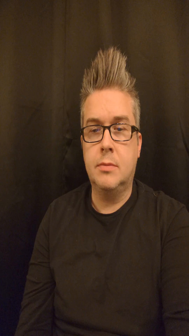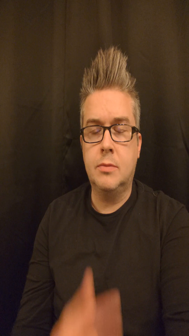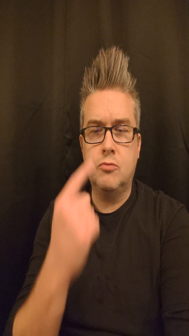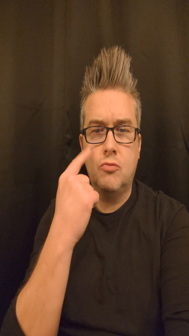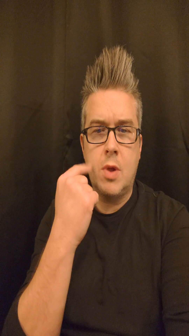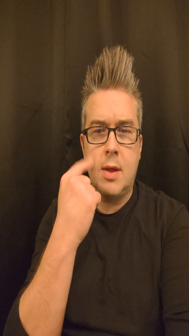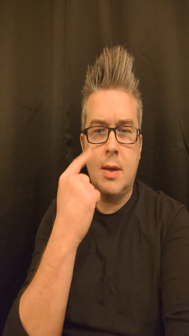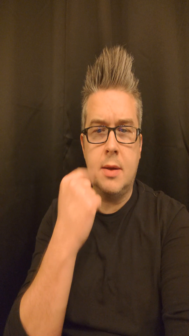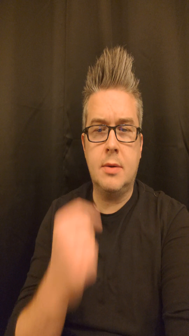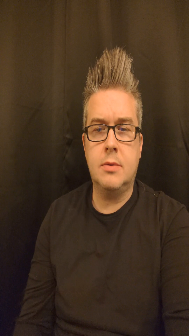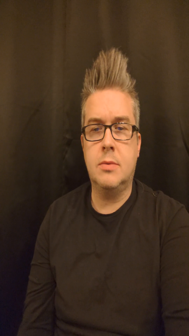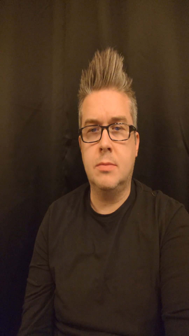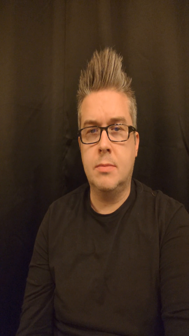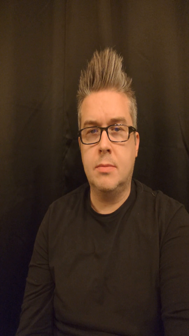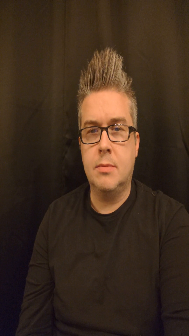cry